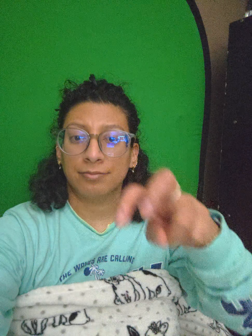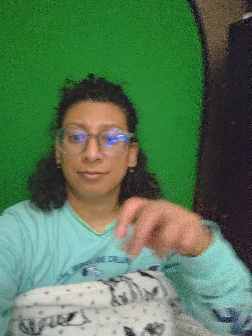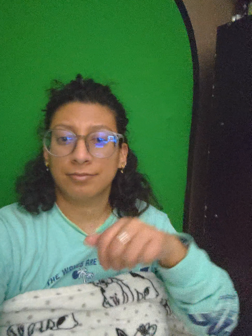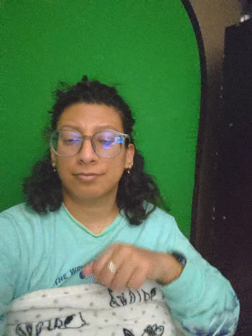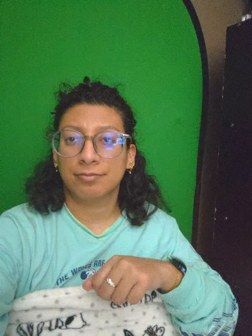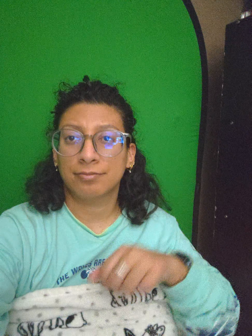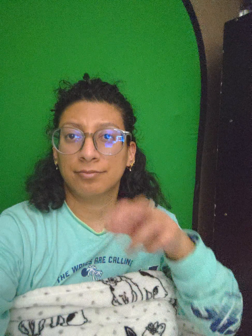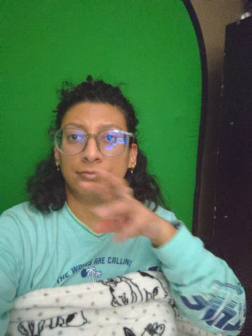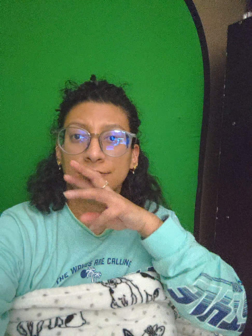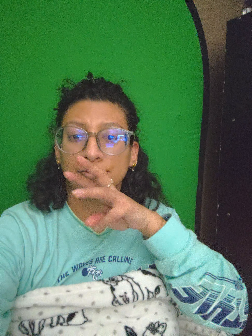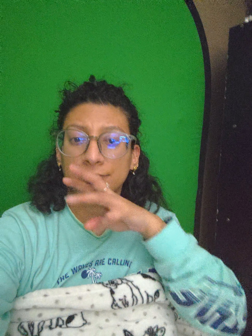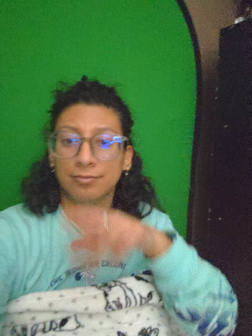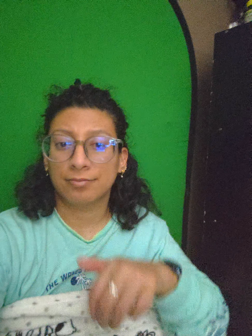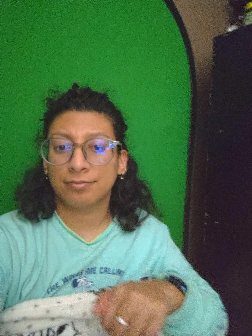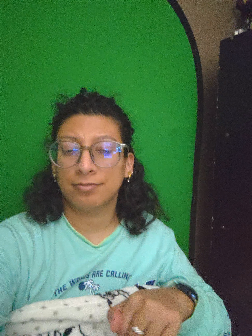water